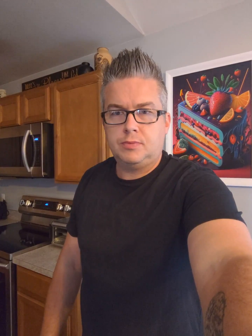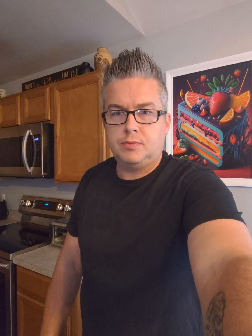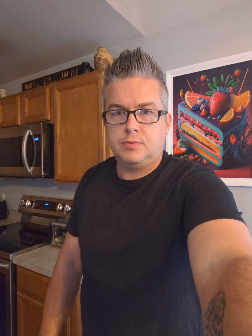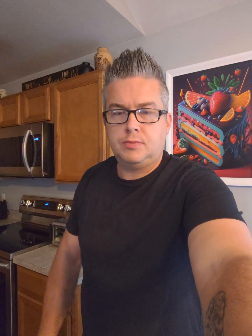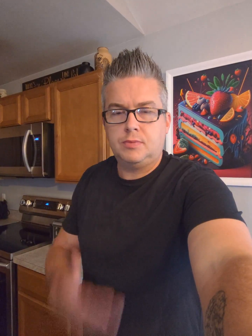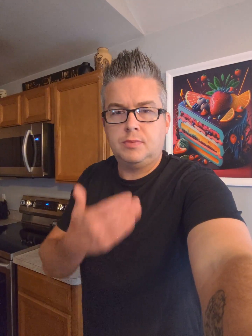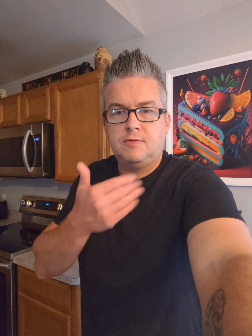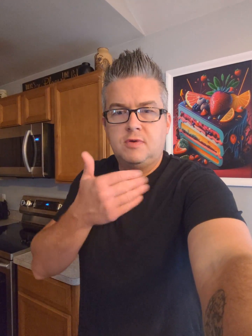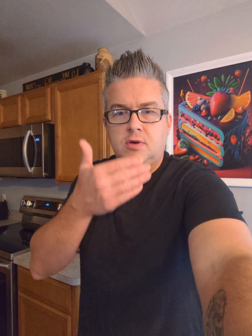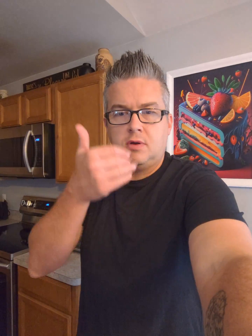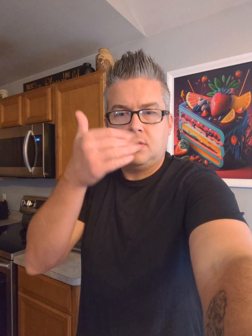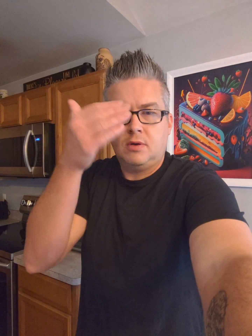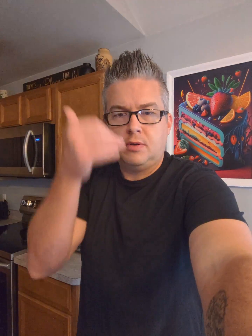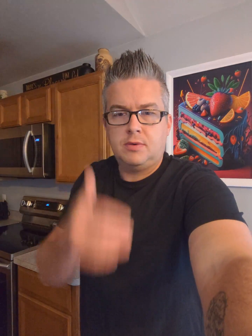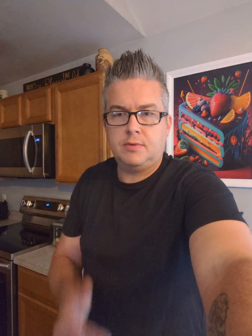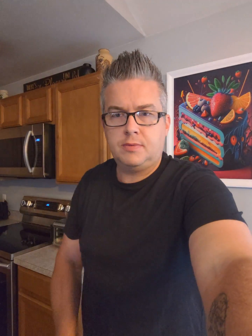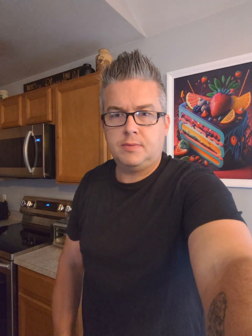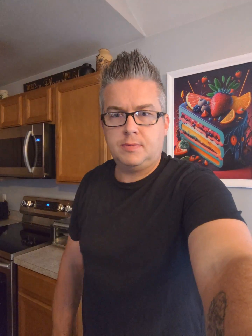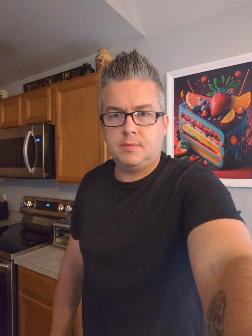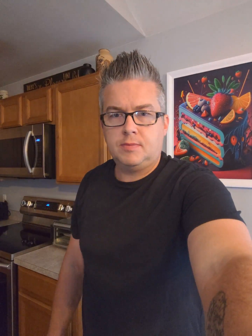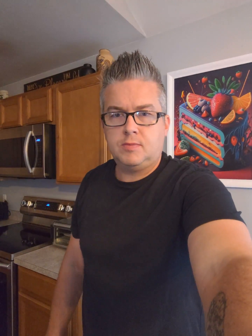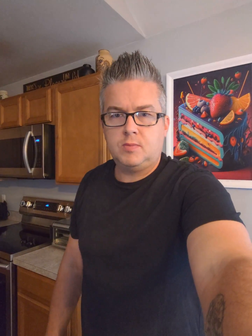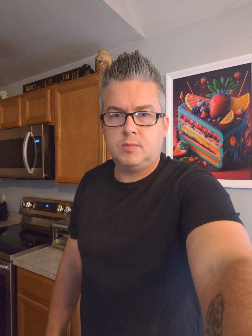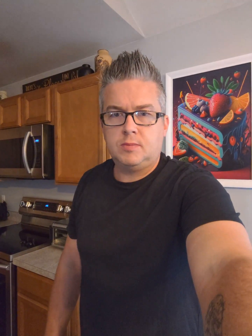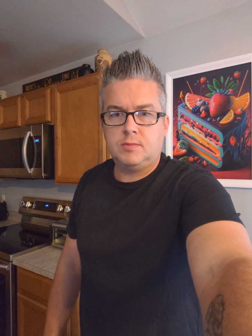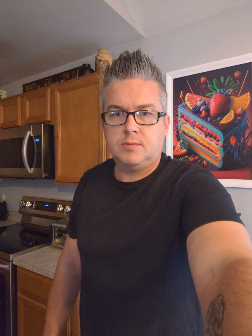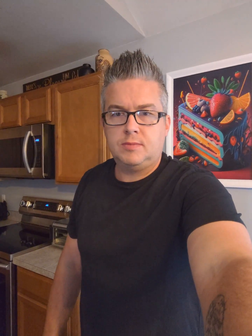butterfly